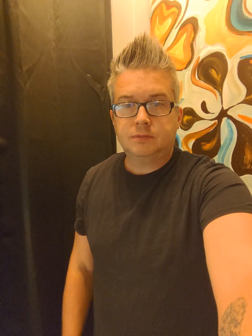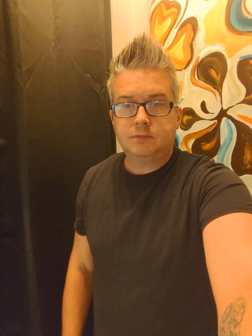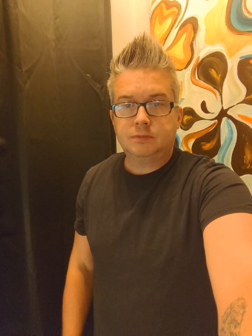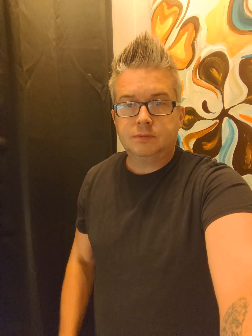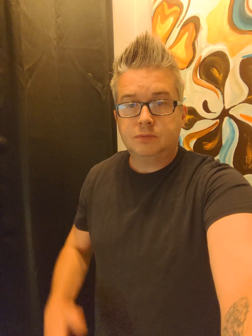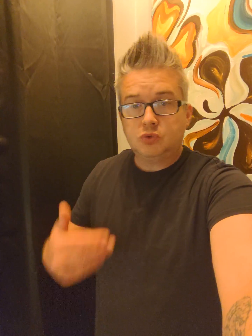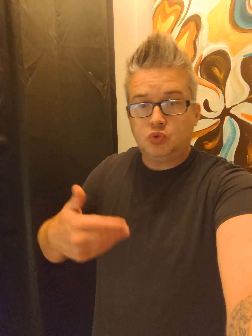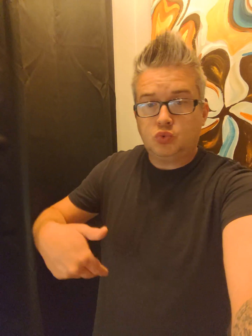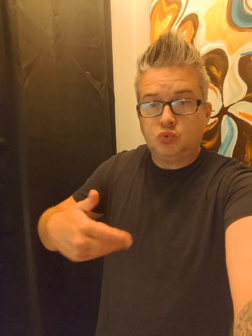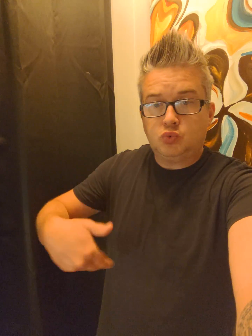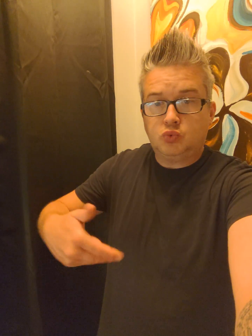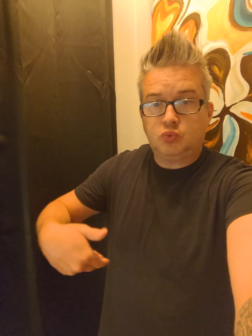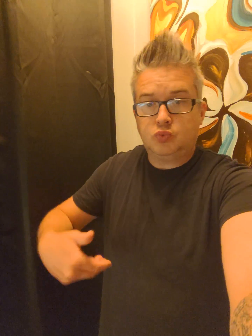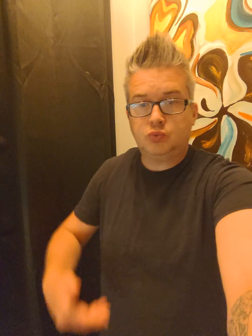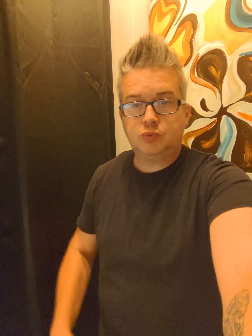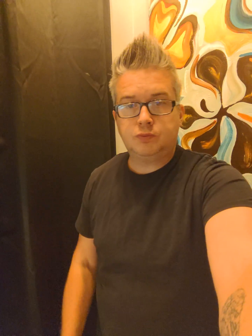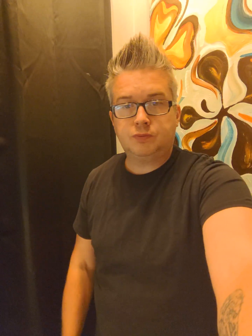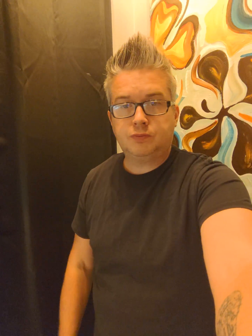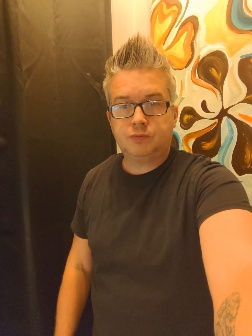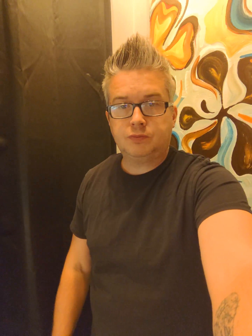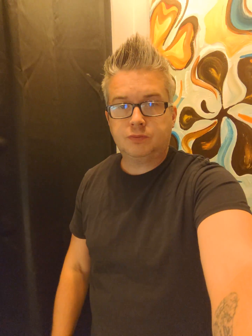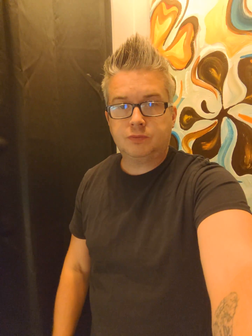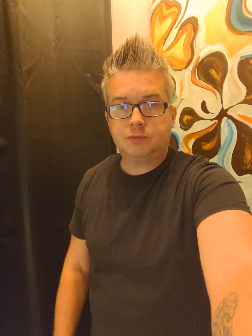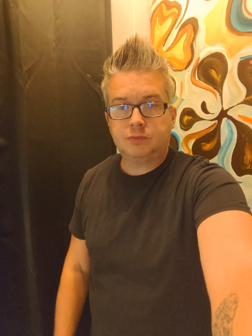shorts